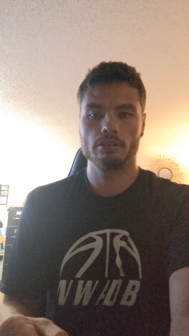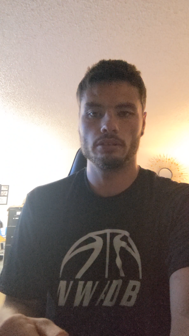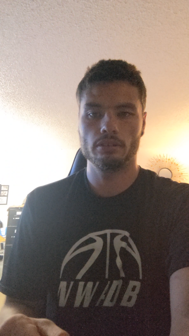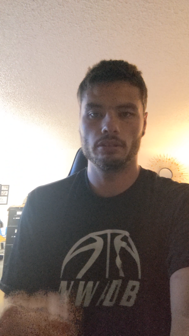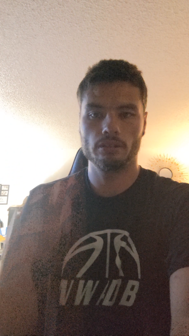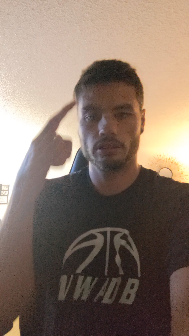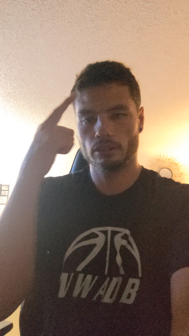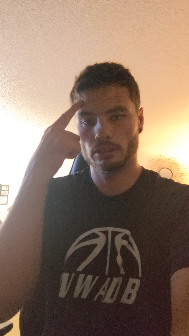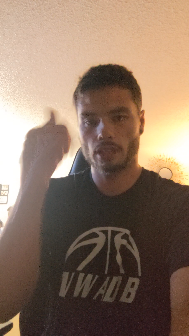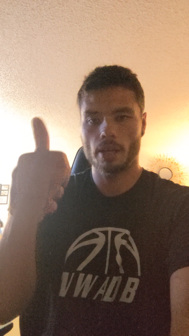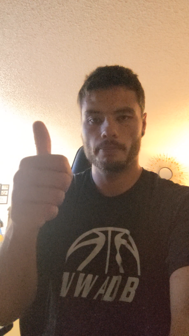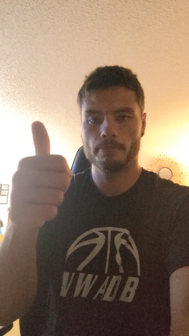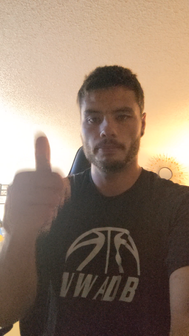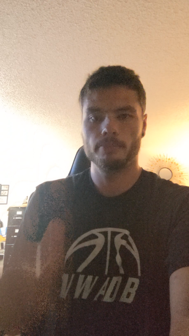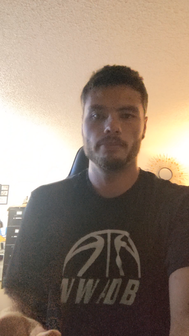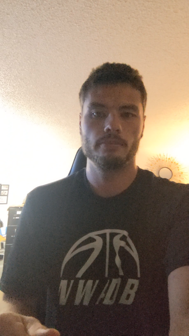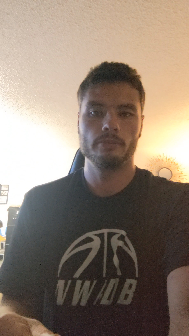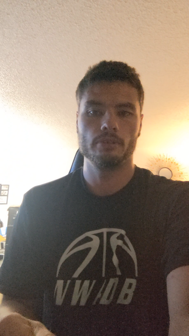dime